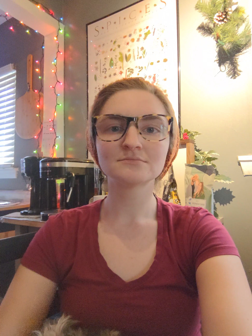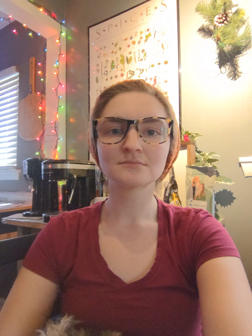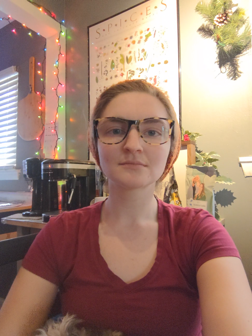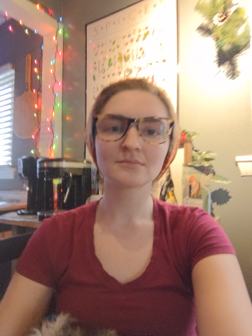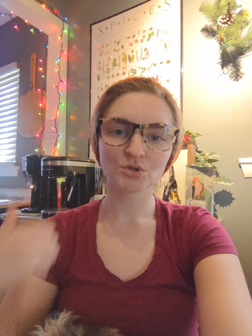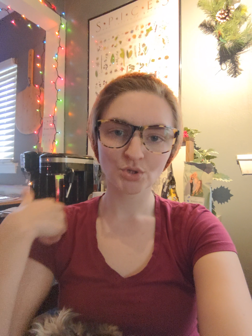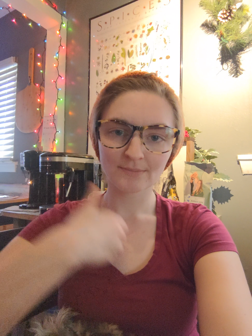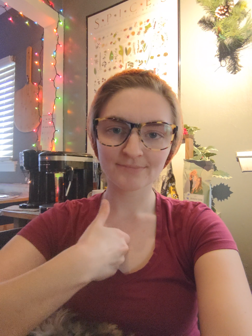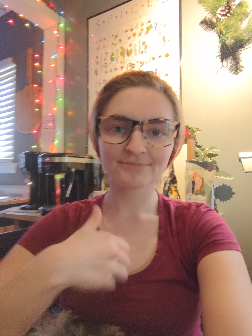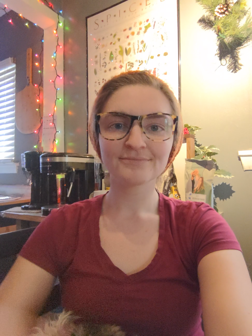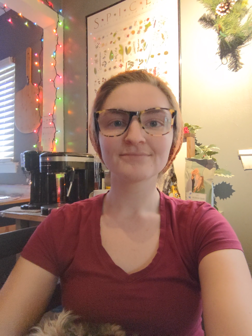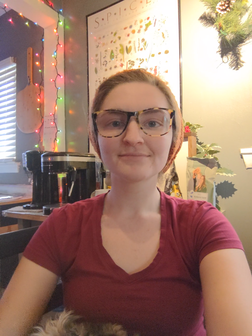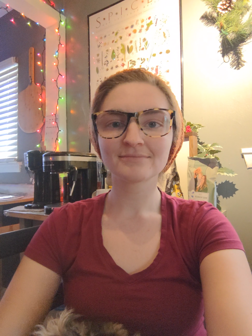jacket